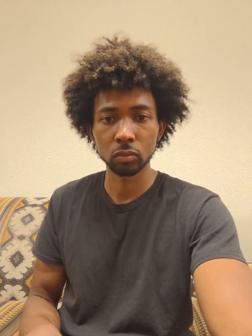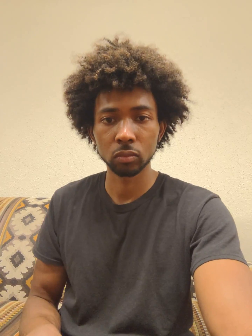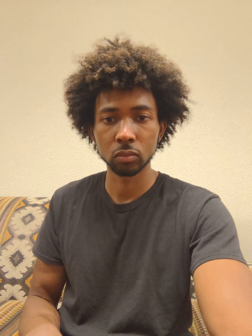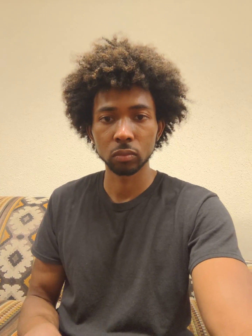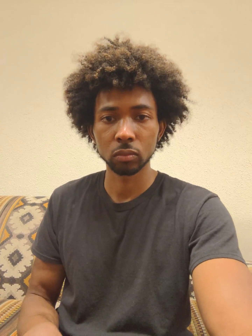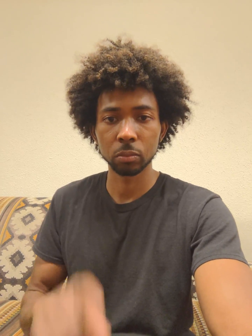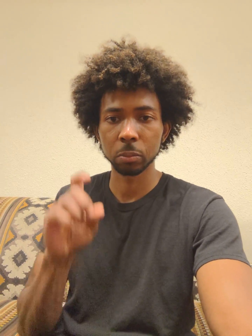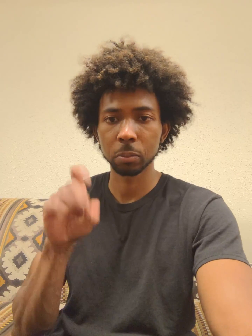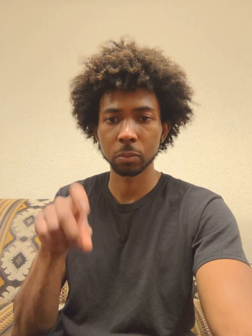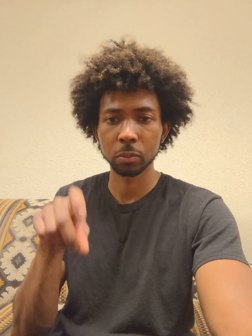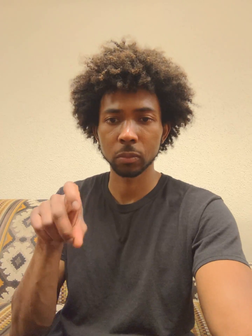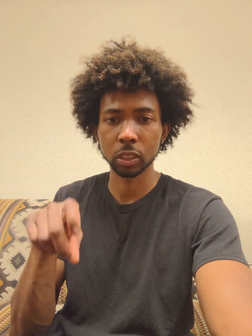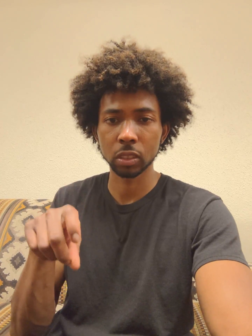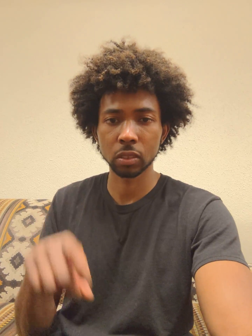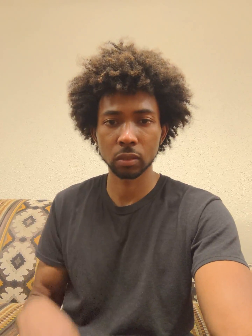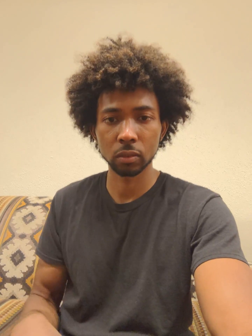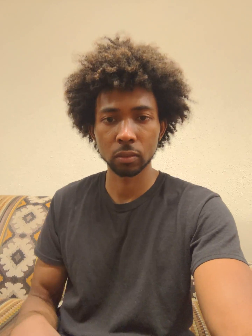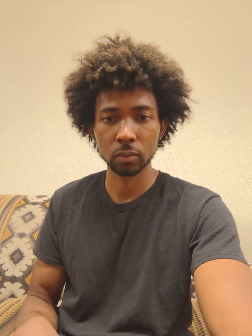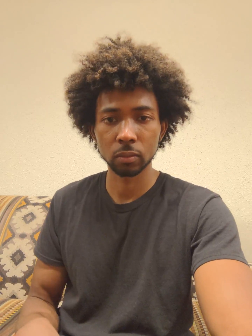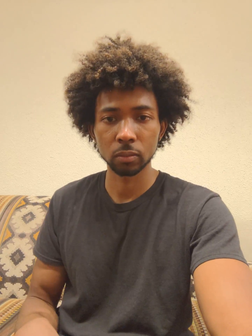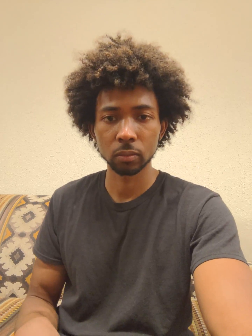should